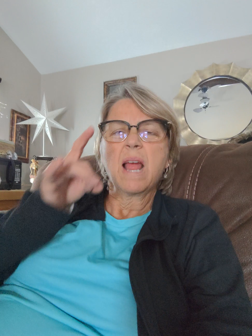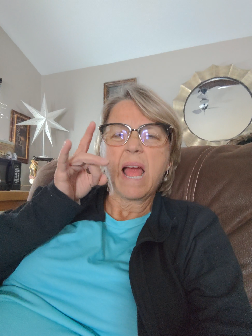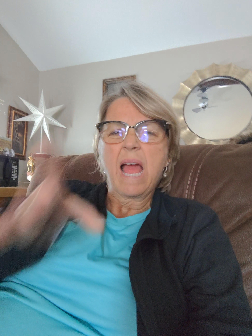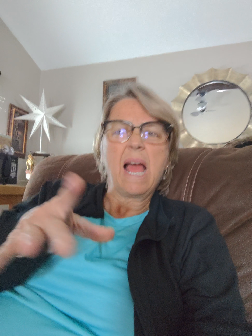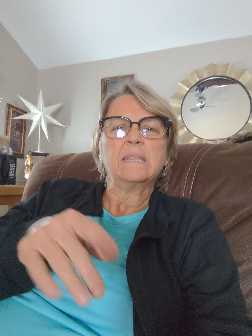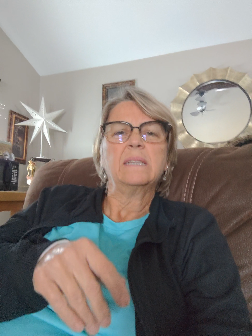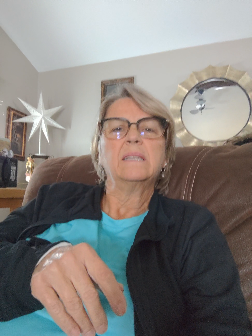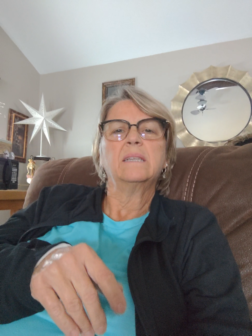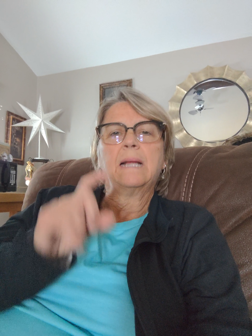hate